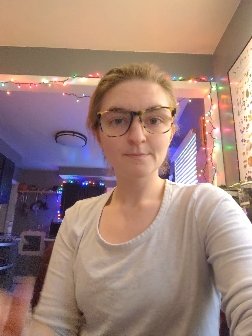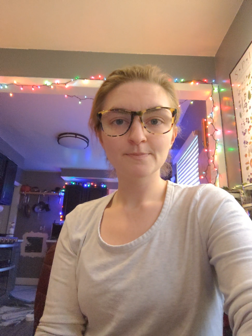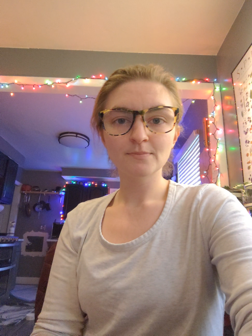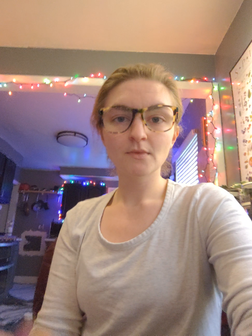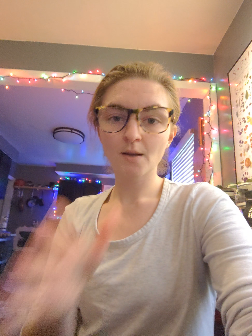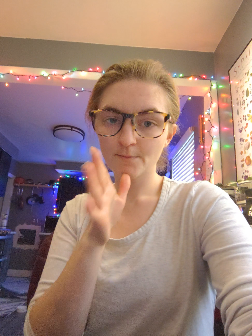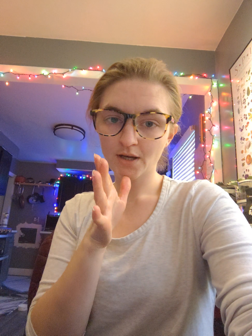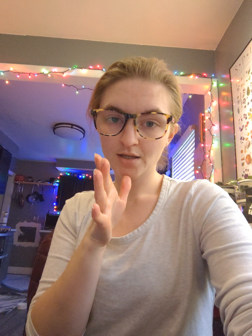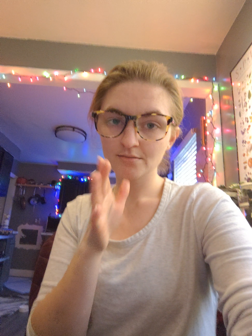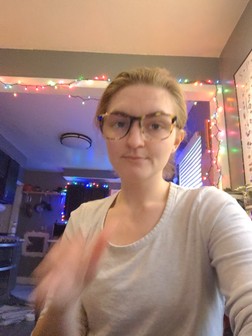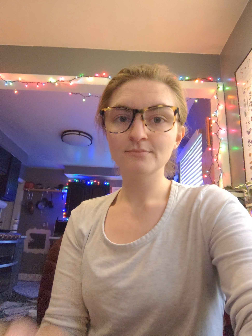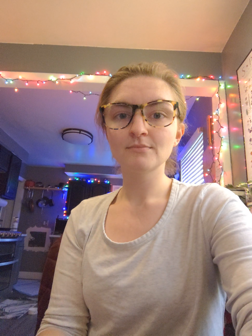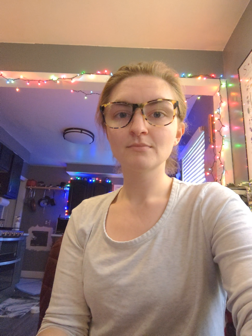mom